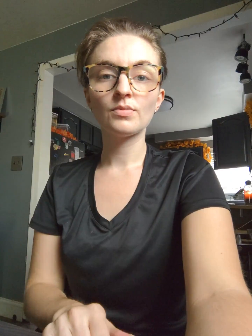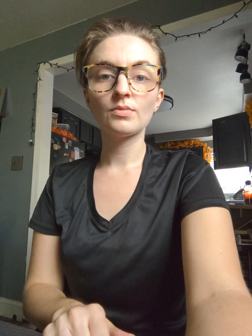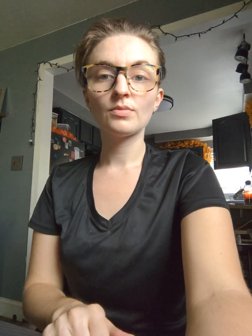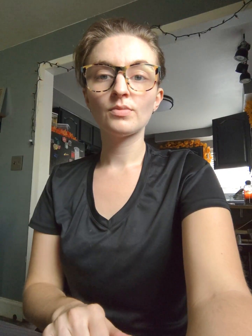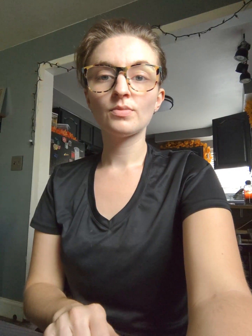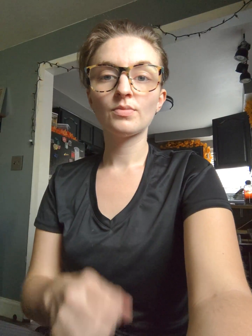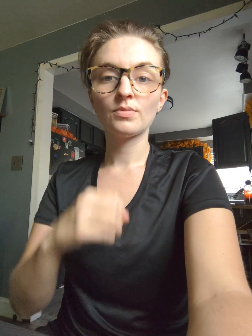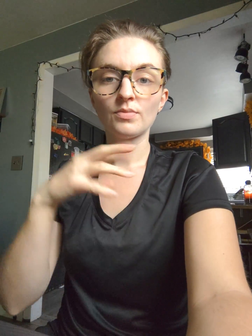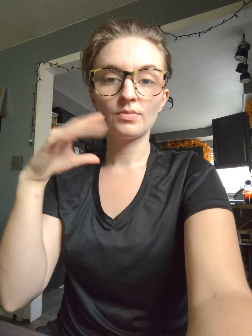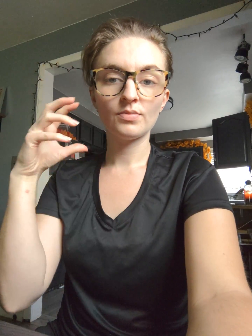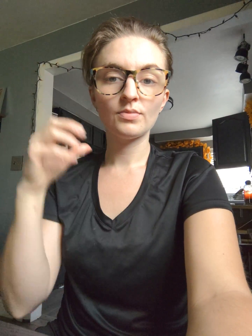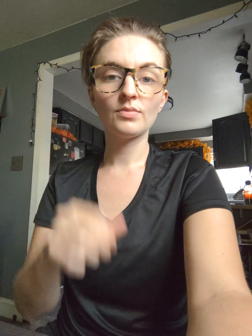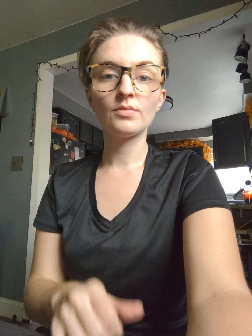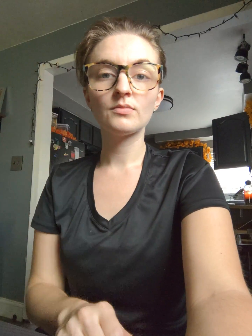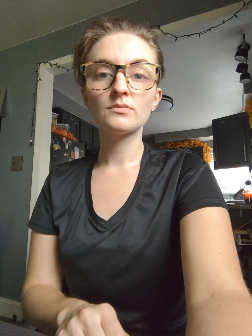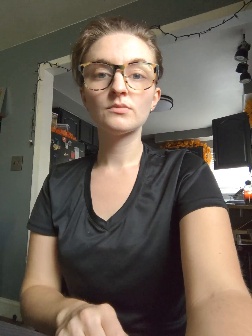bubbles